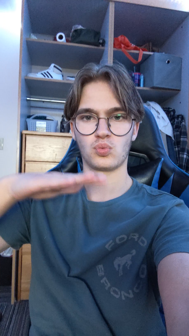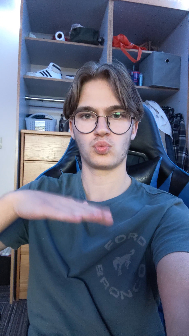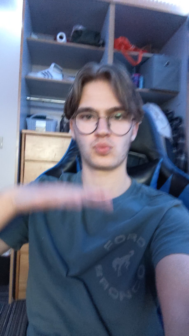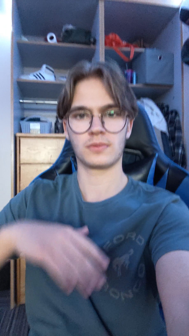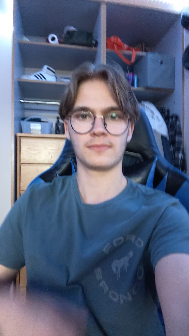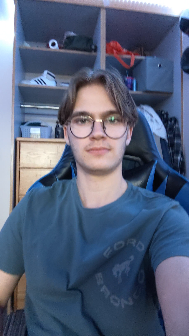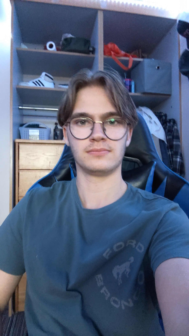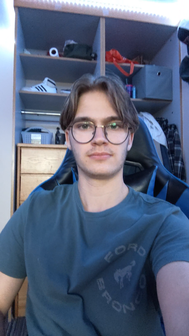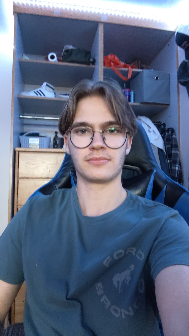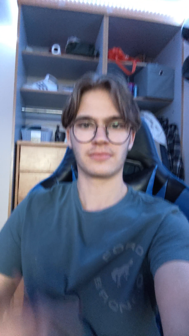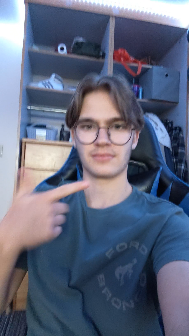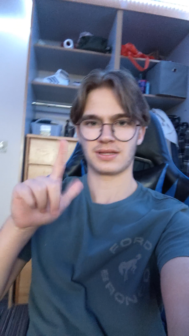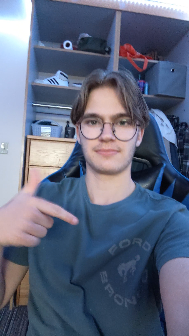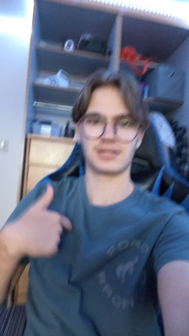let me